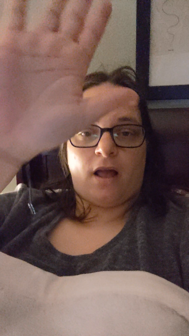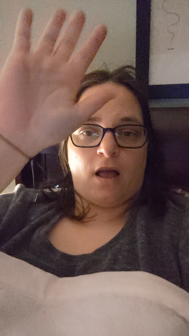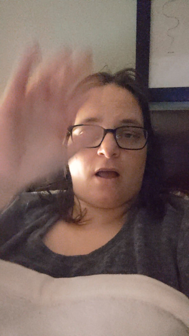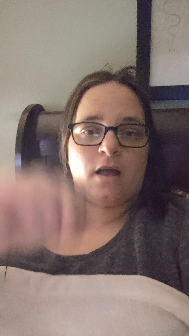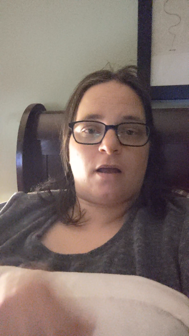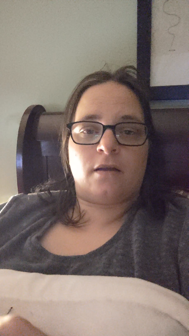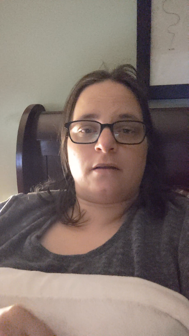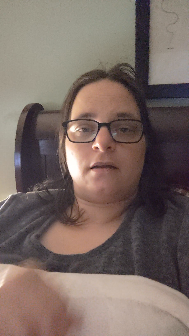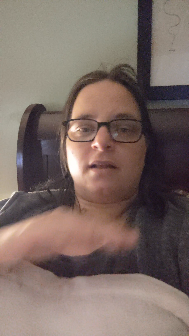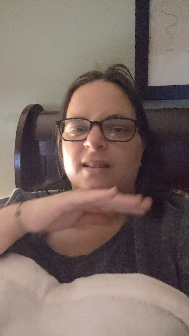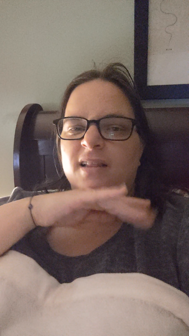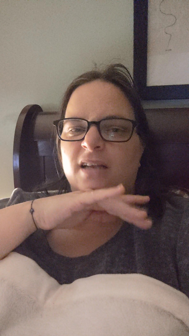naughty